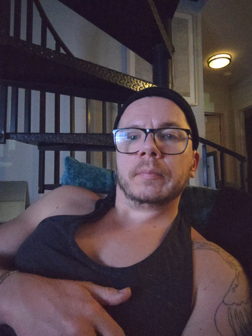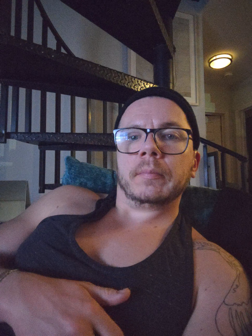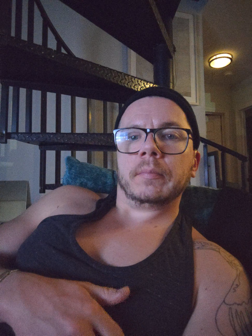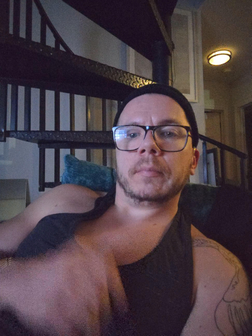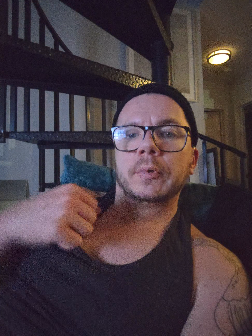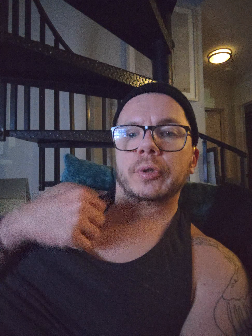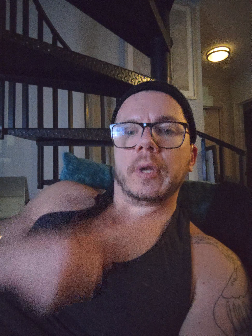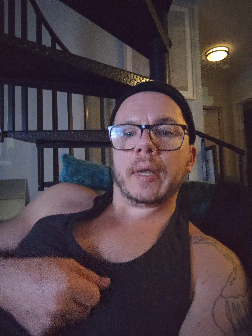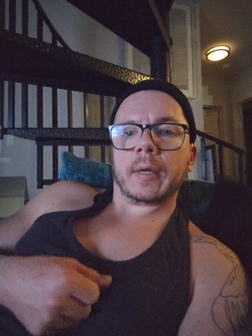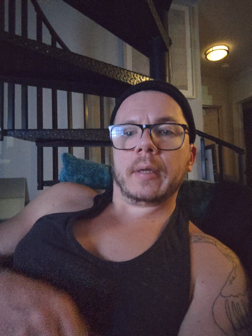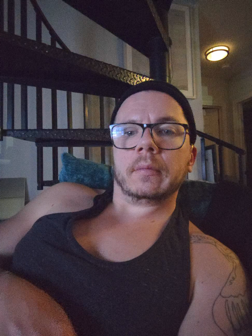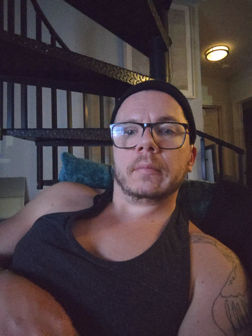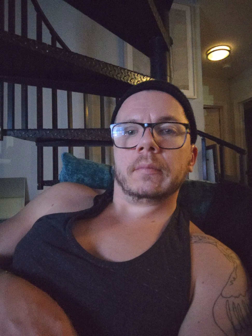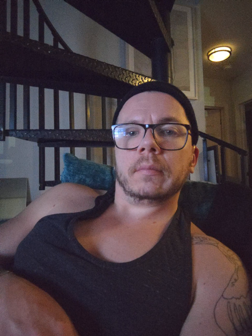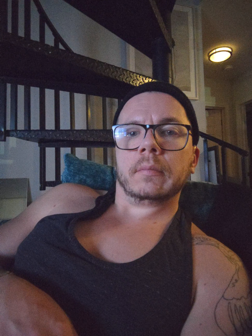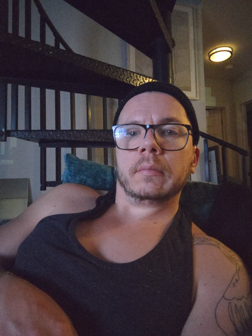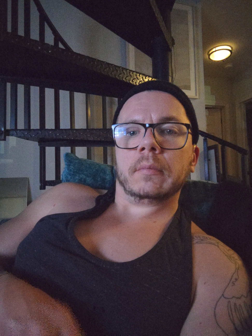jacket